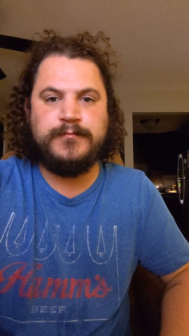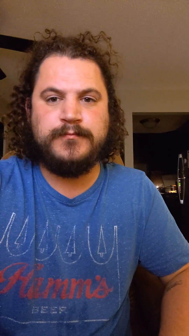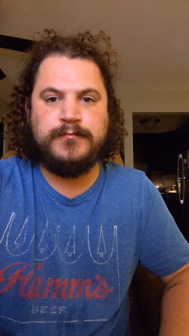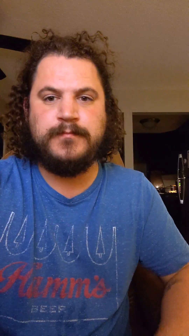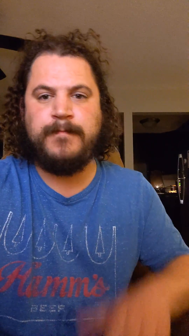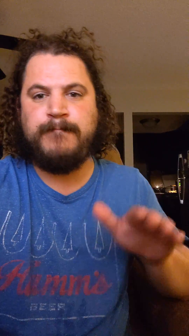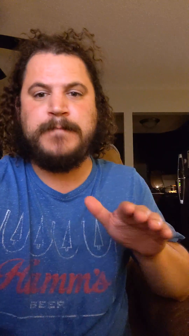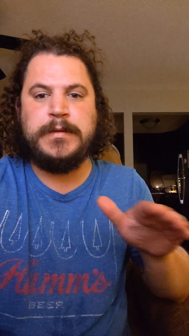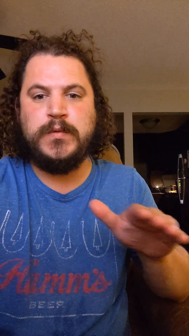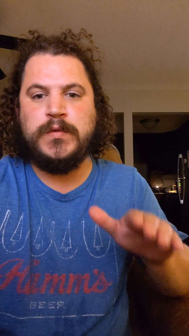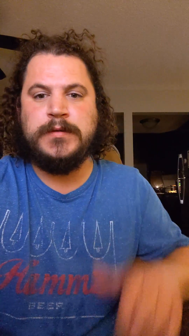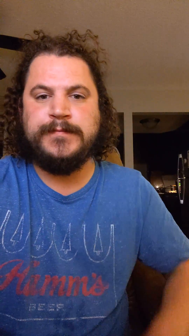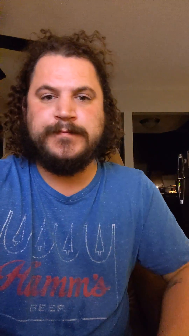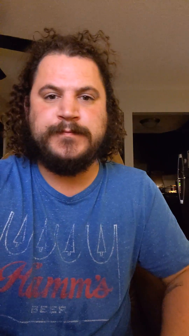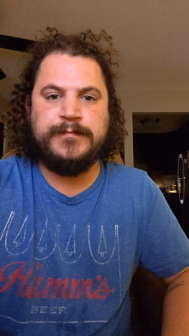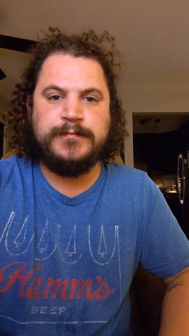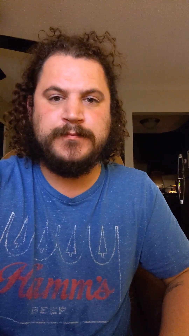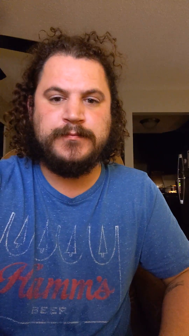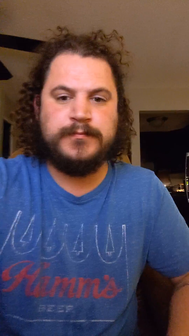penguin